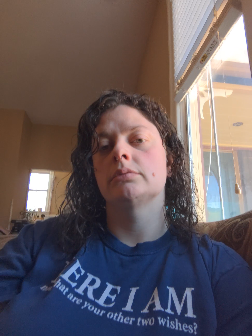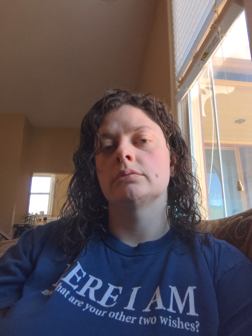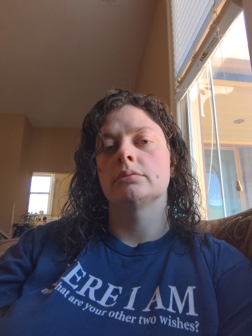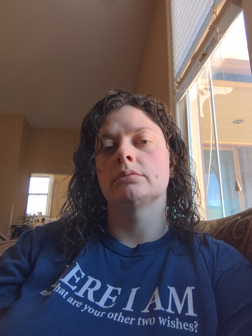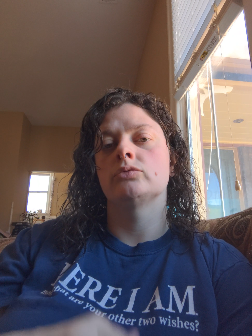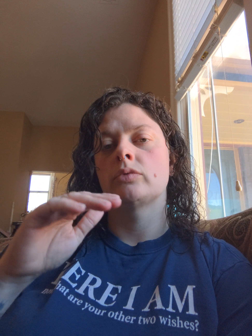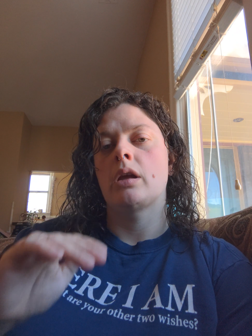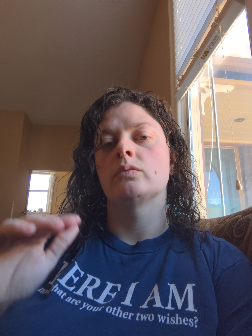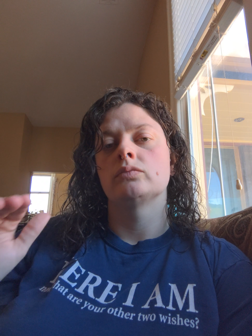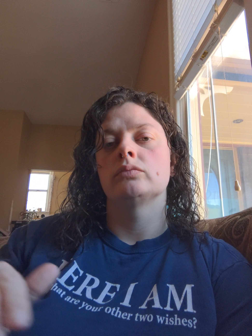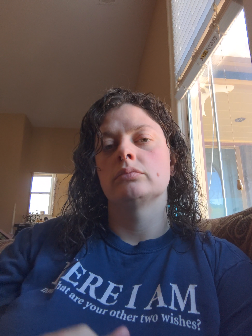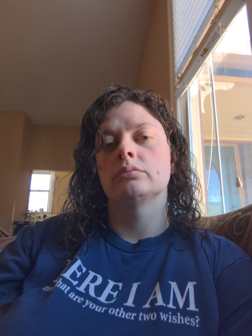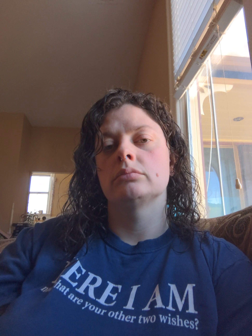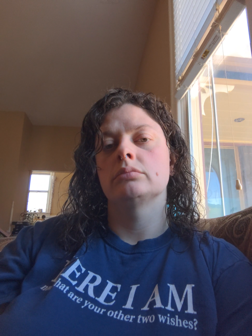child